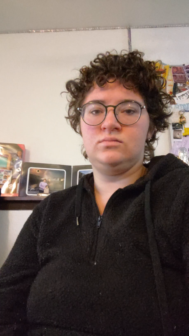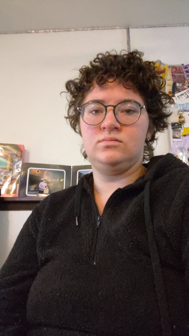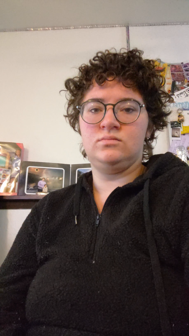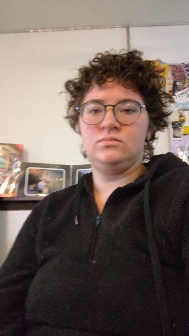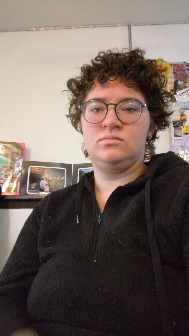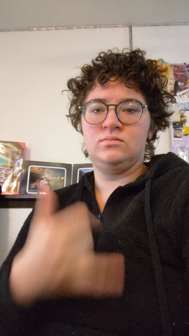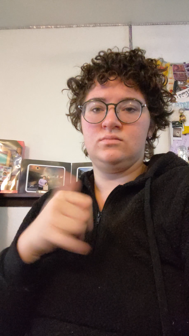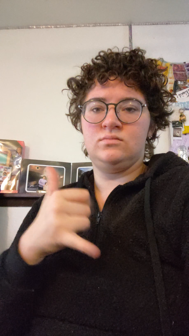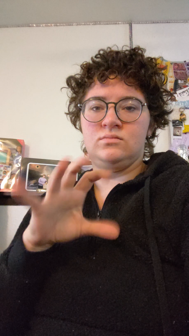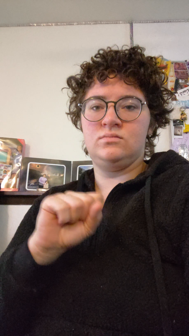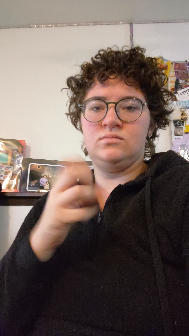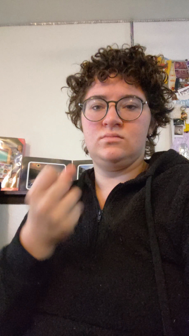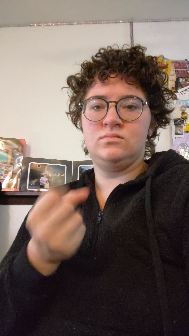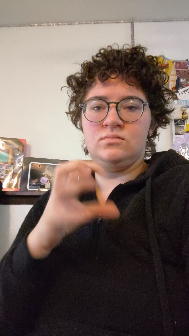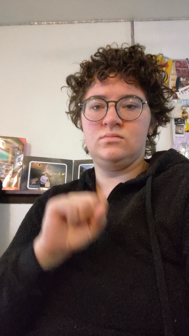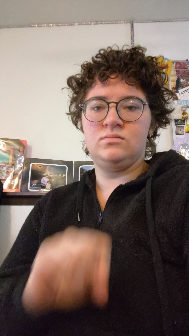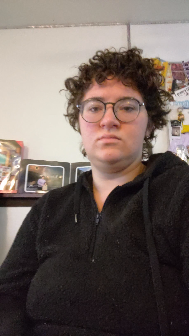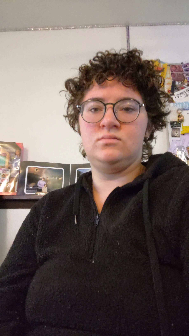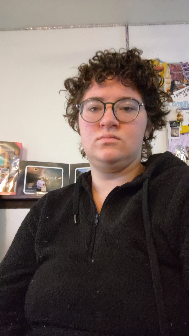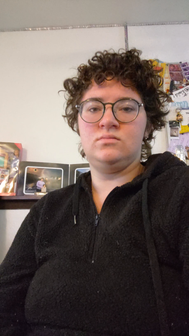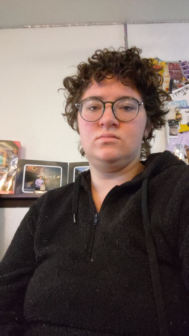play dough